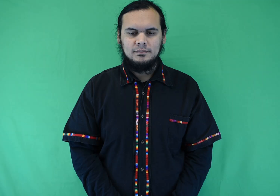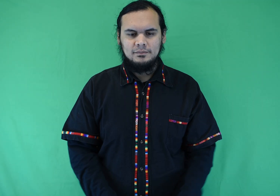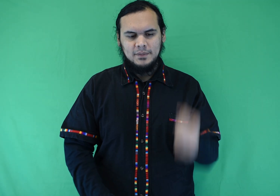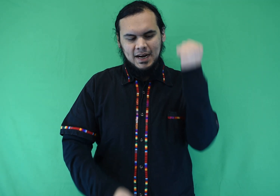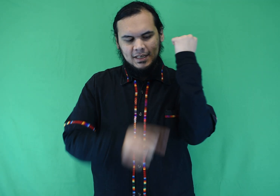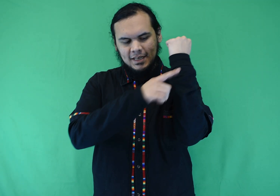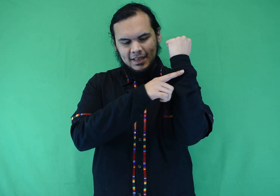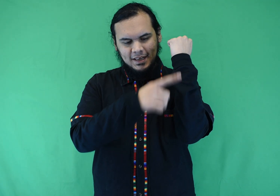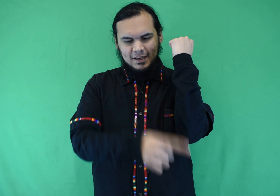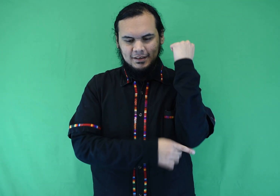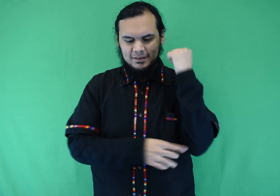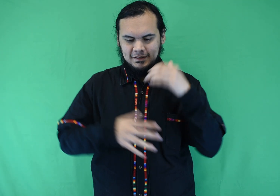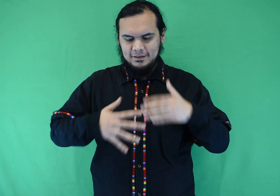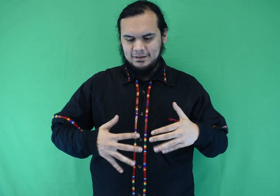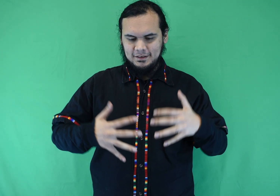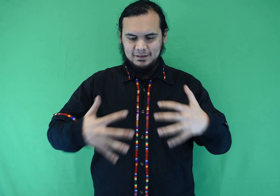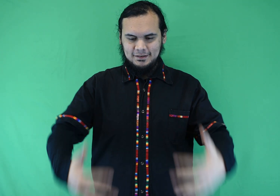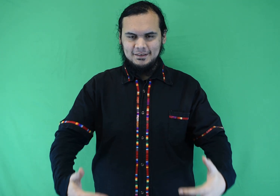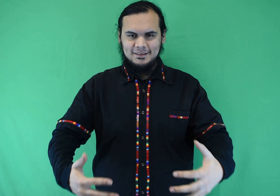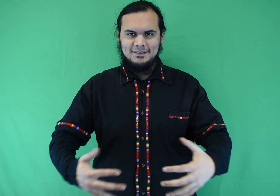embarazada